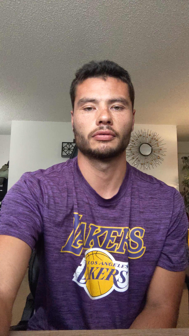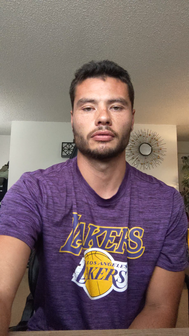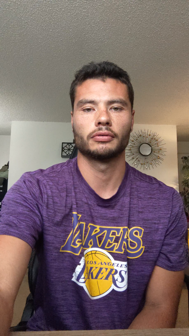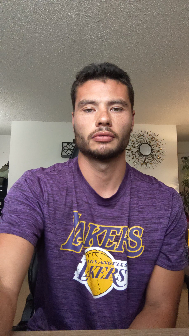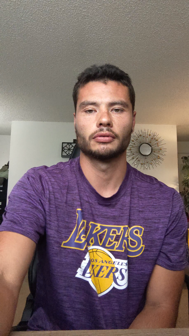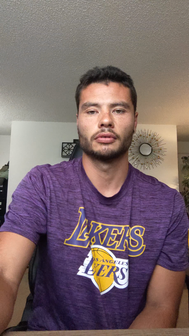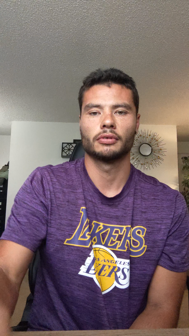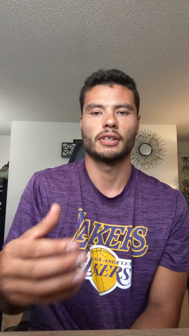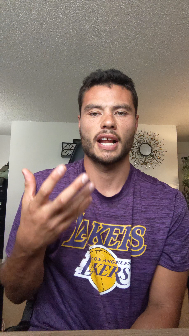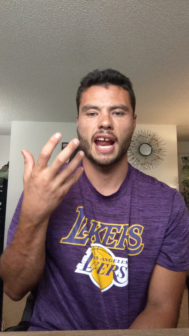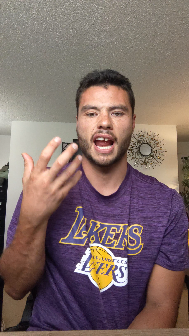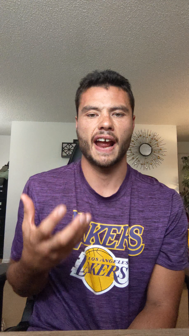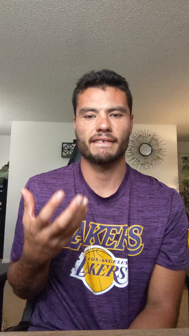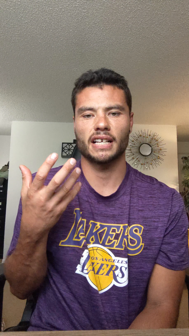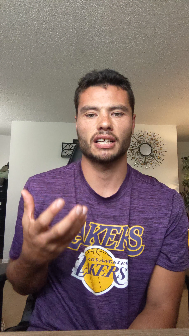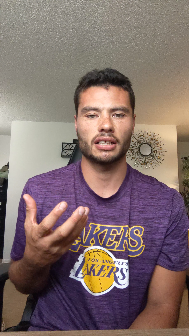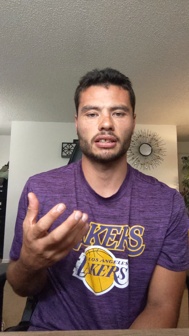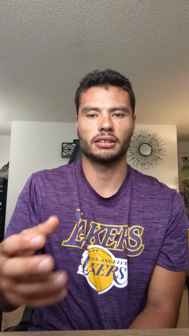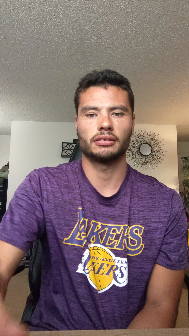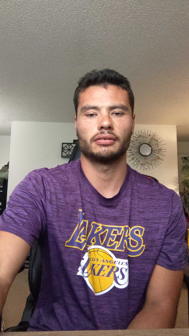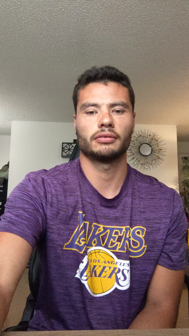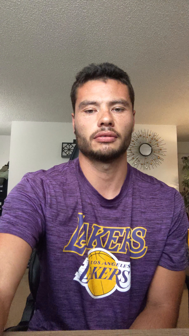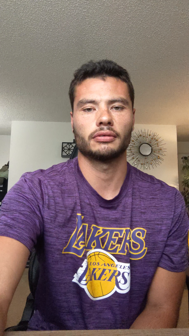heavy